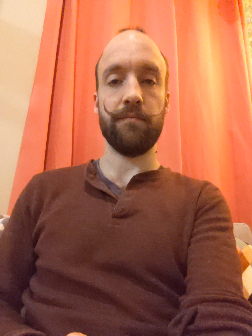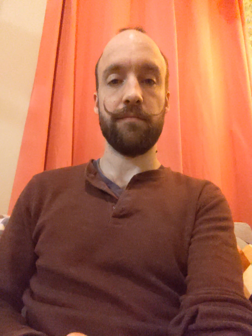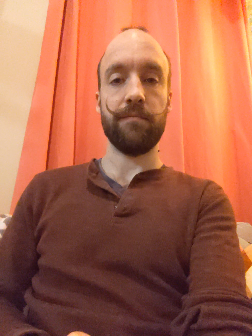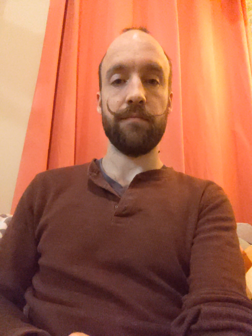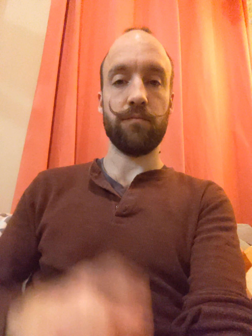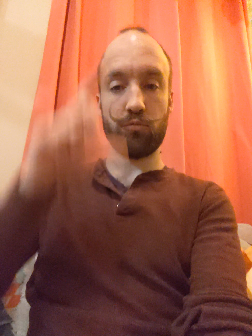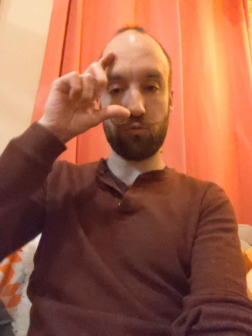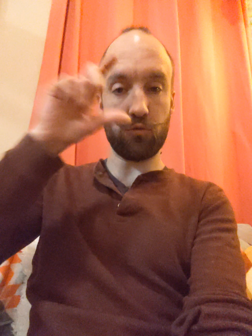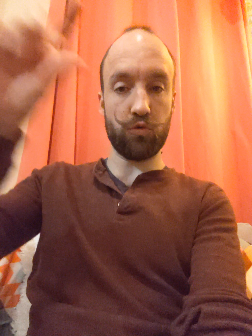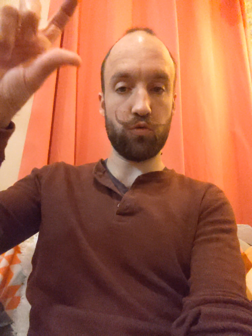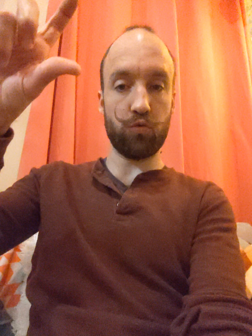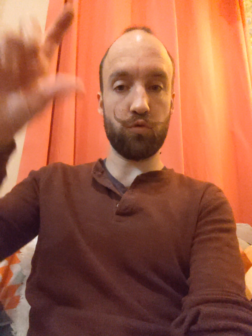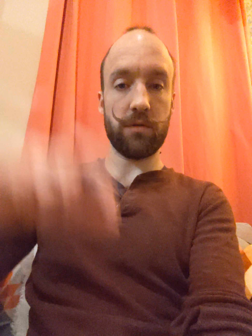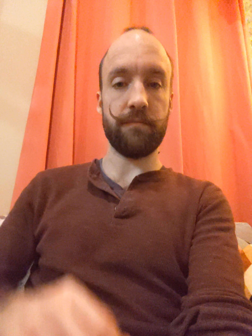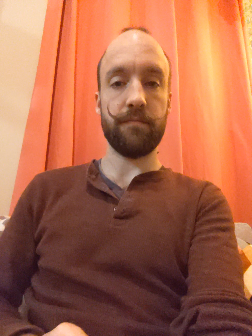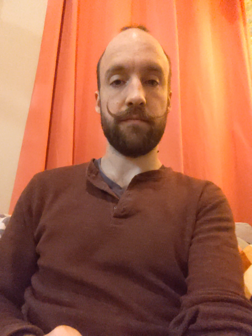moon